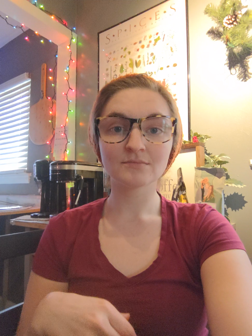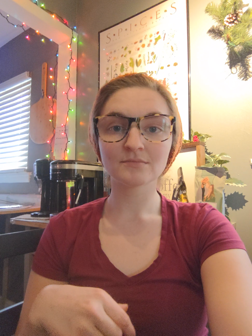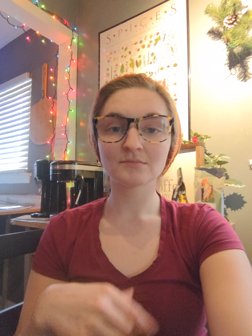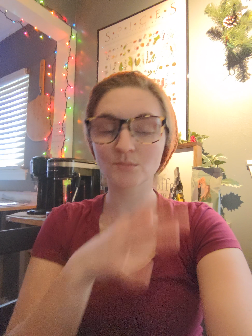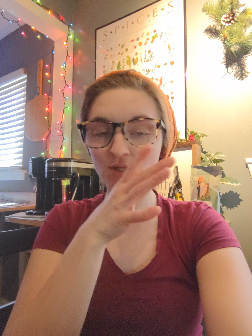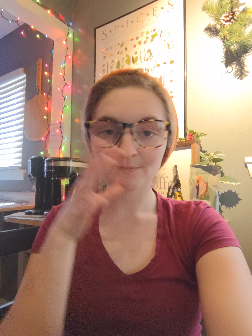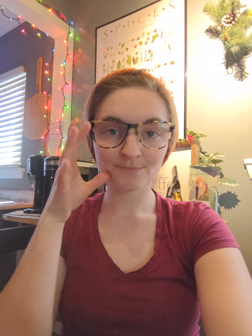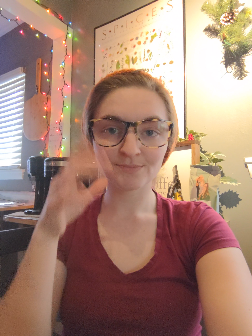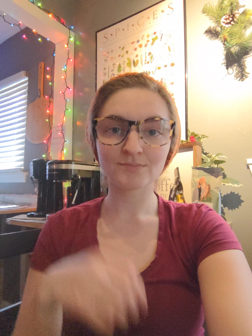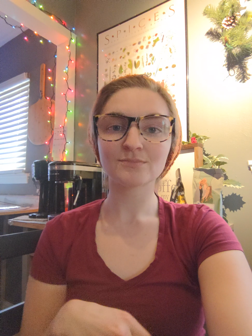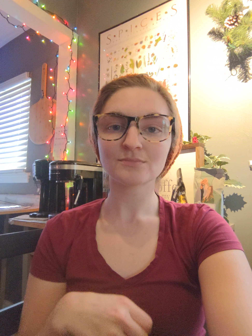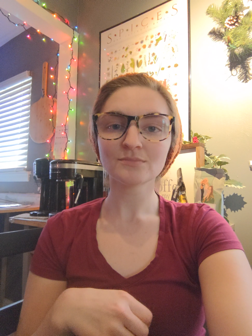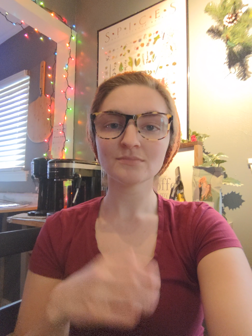farm